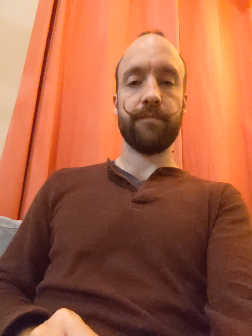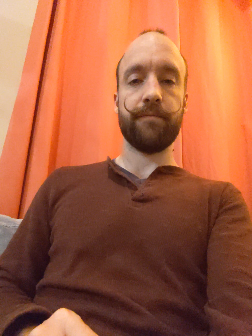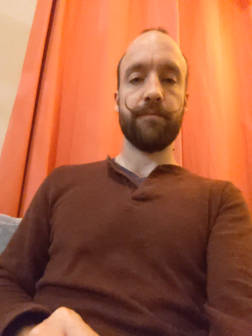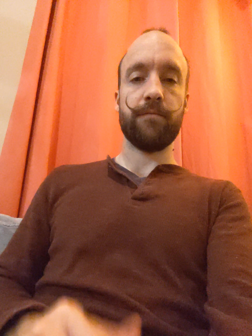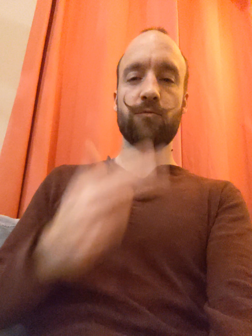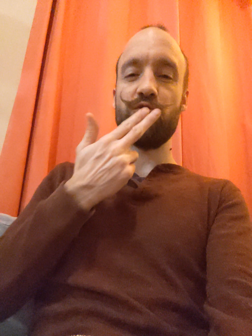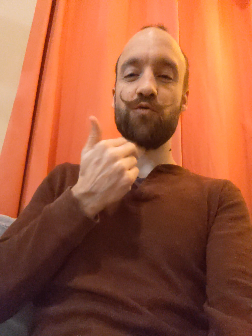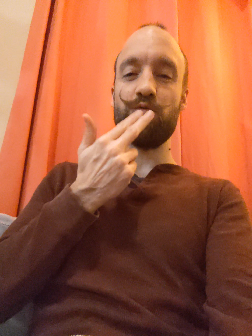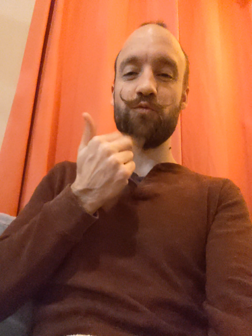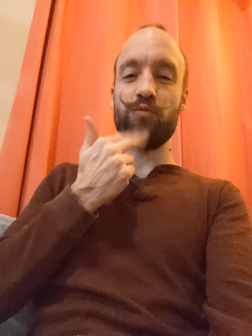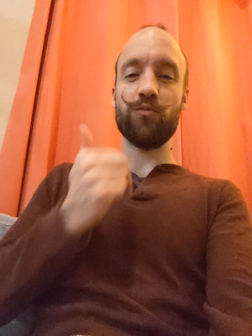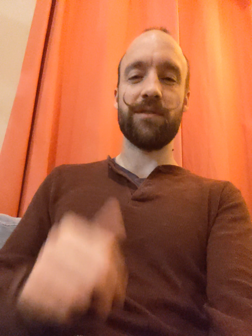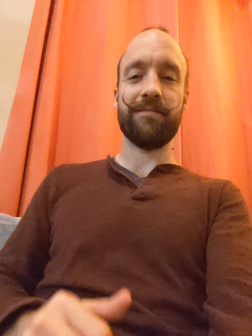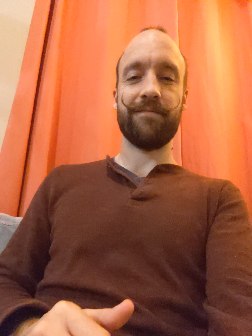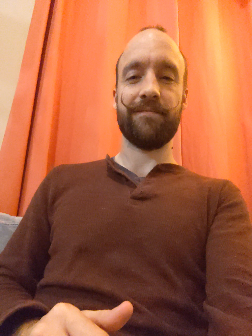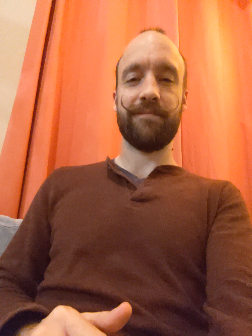cute